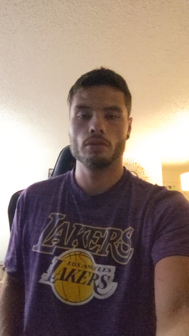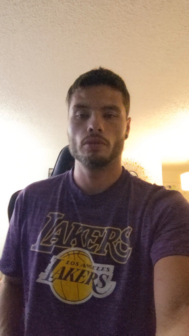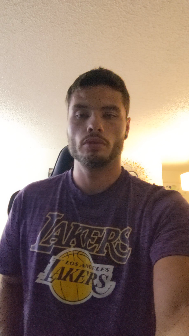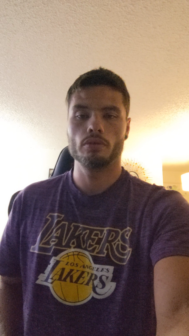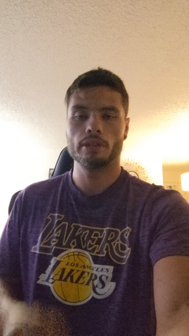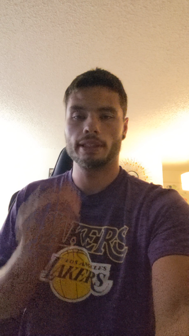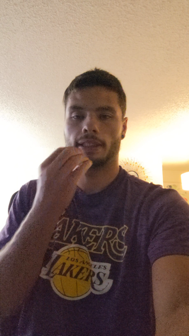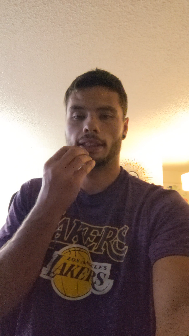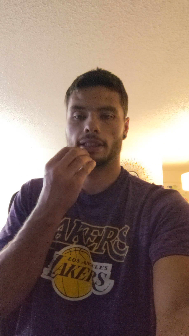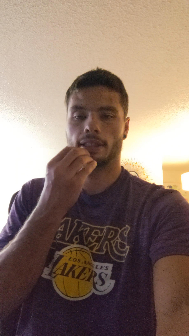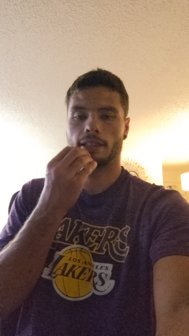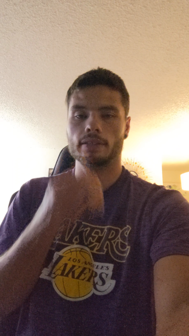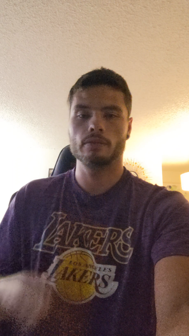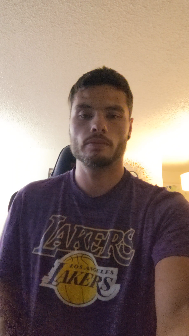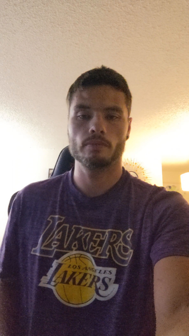eat